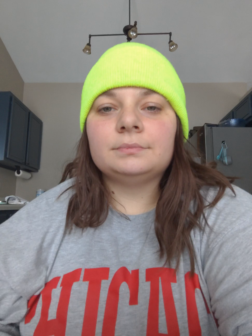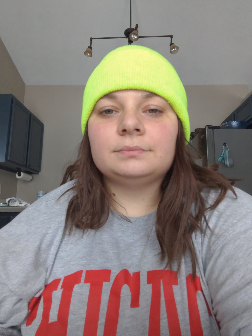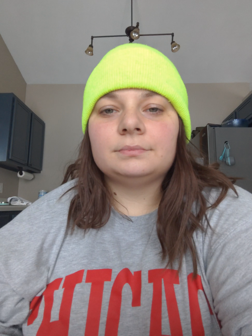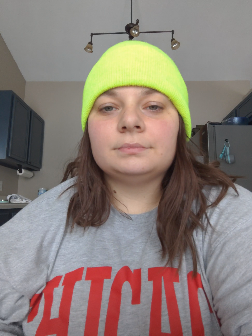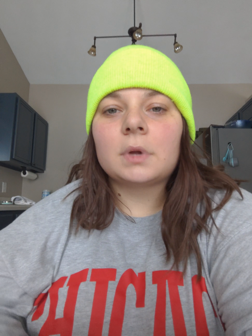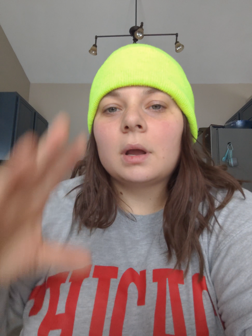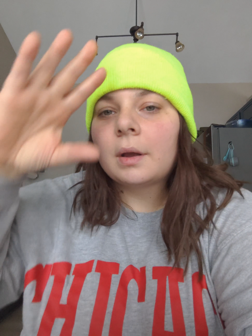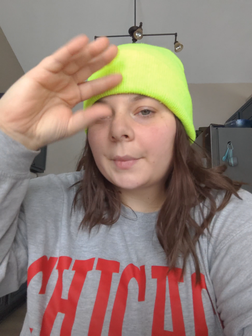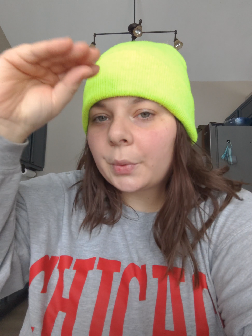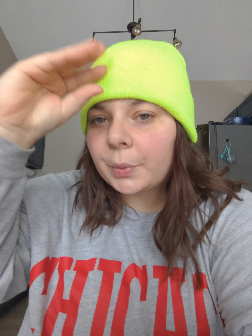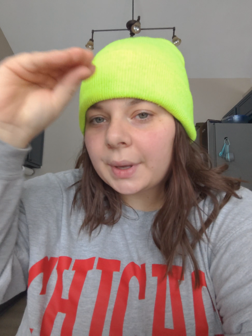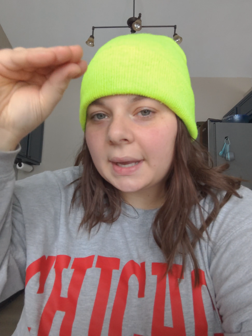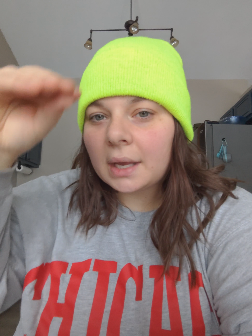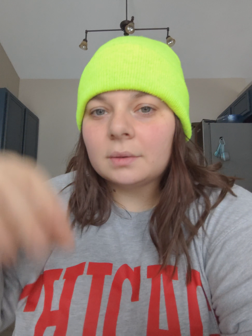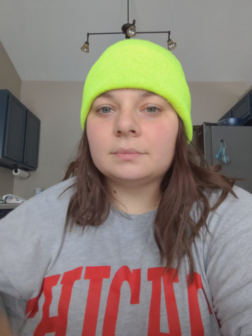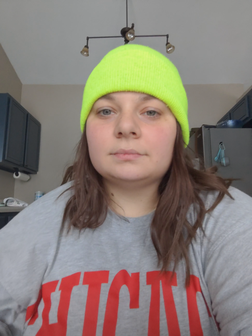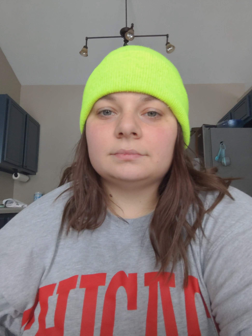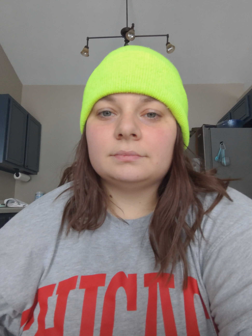boy